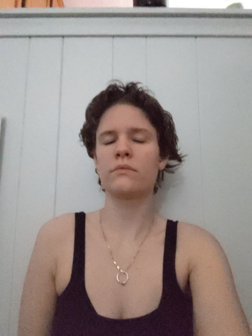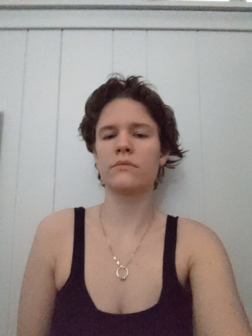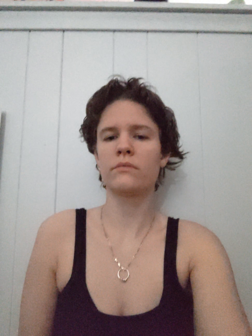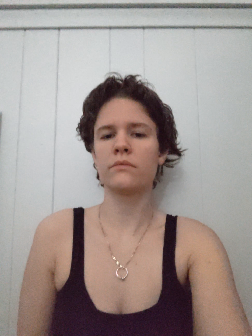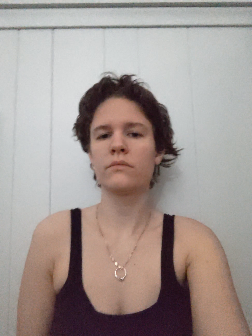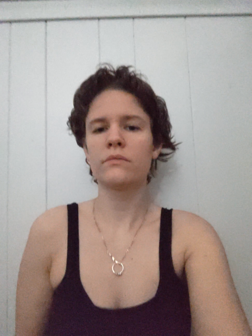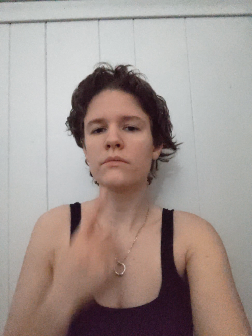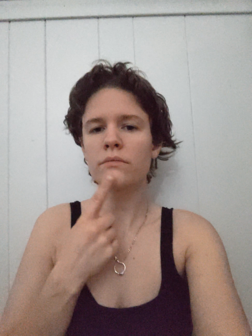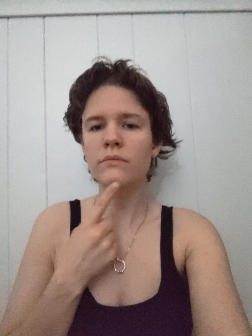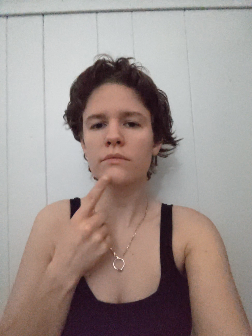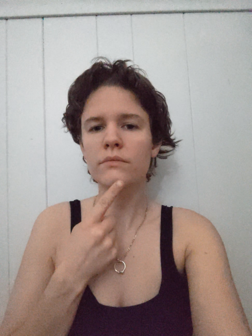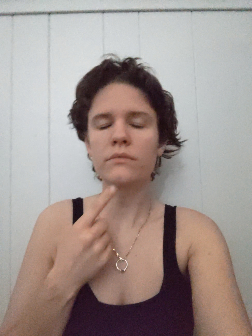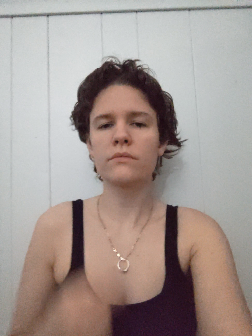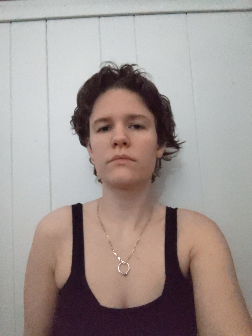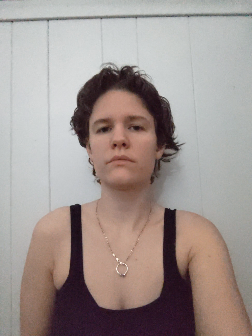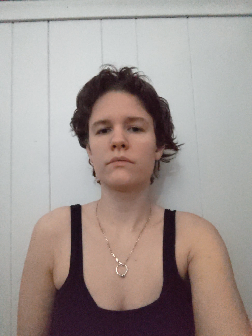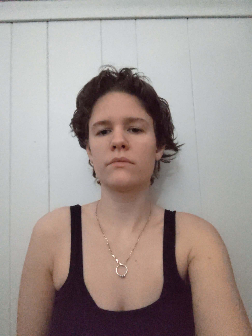chin